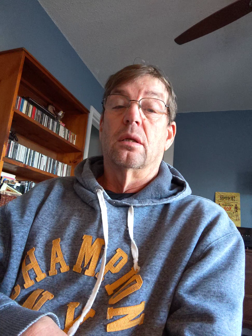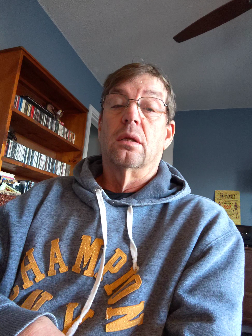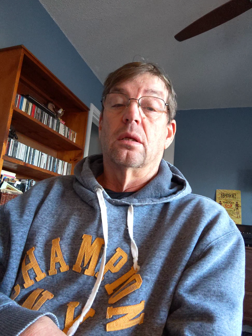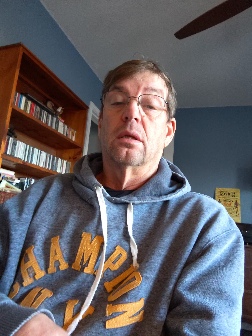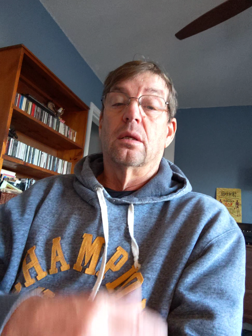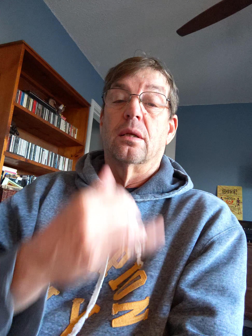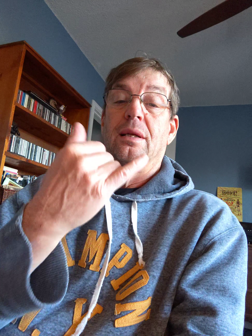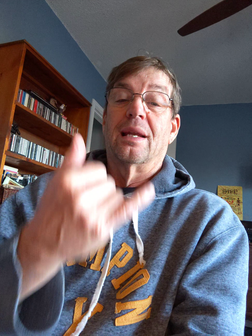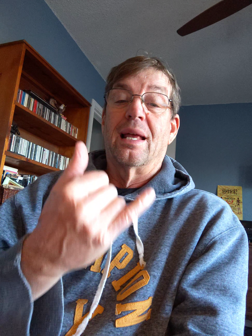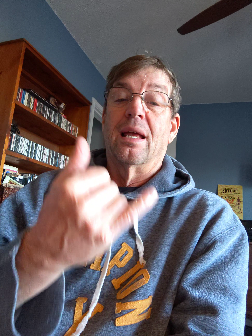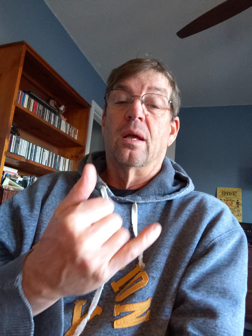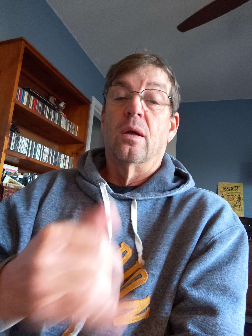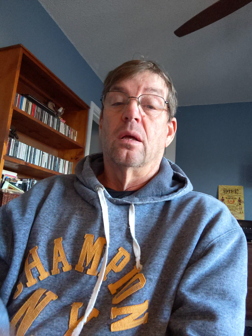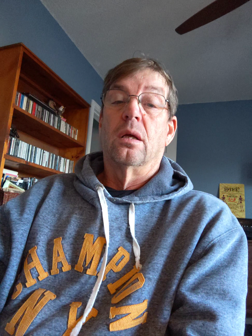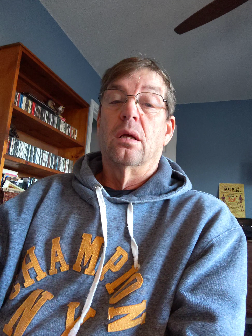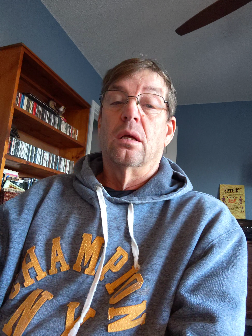now